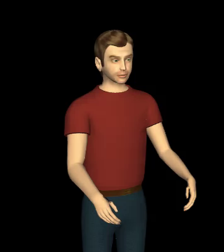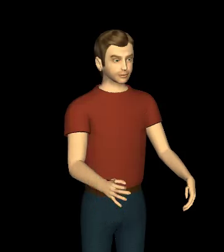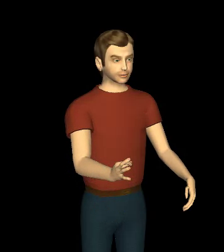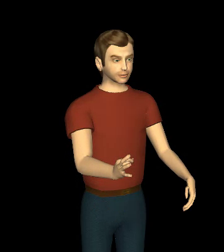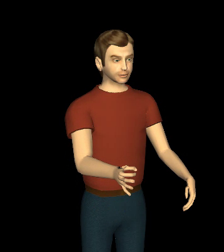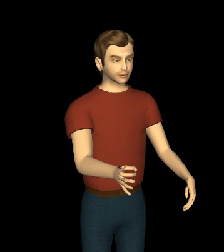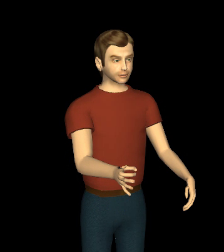نعم